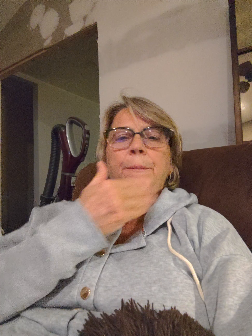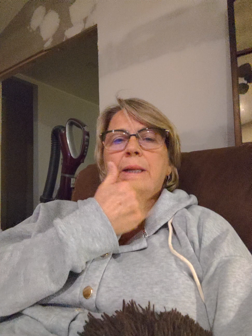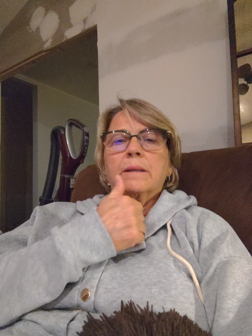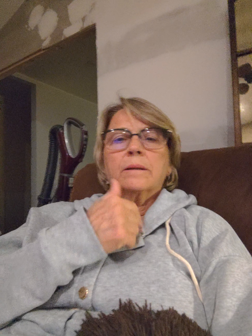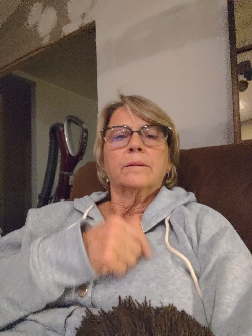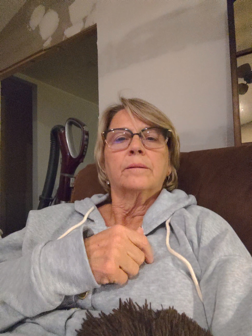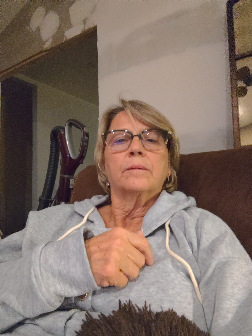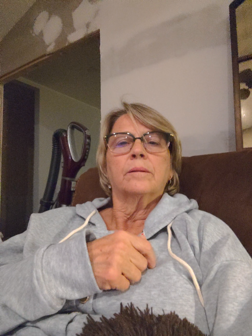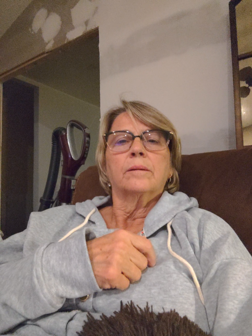napkin